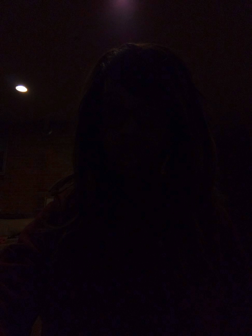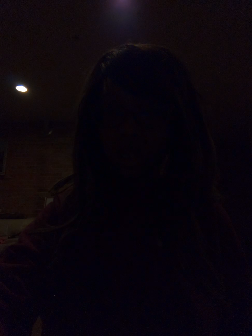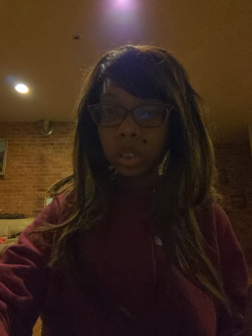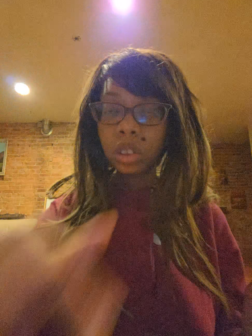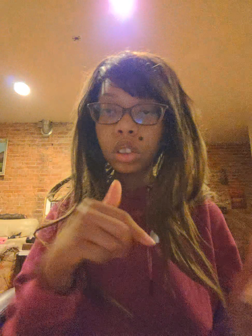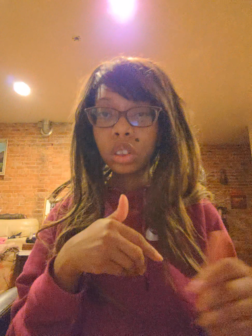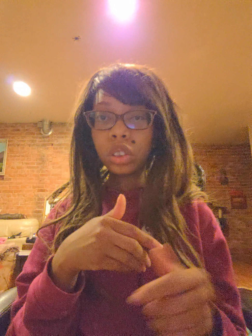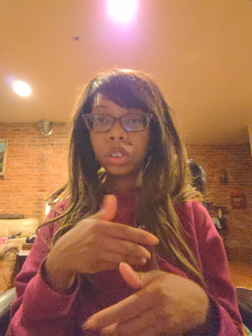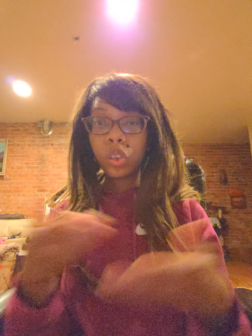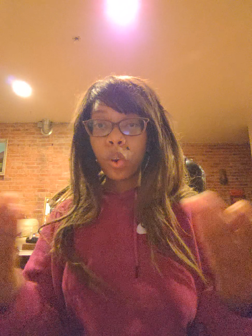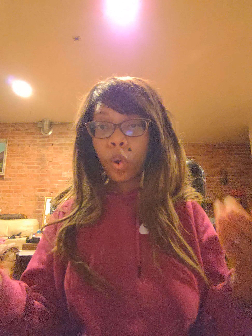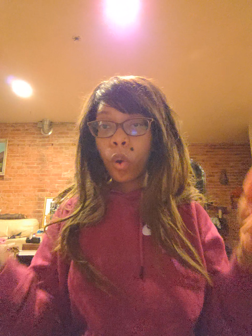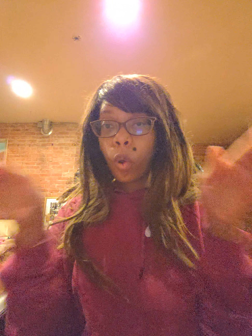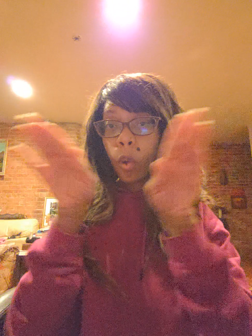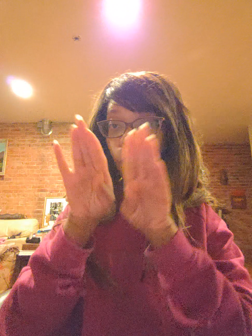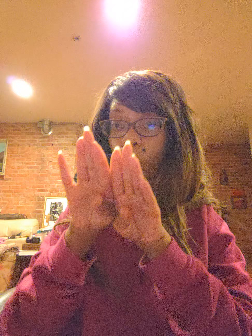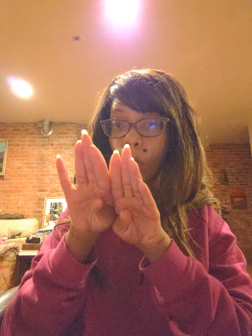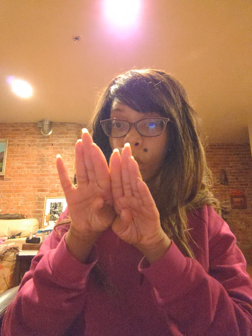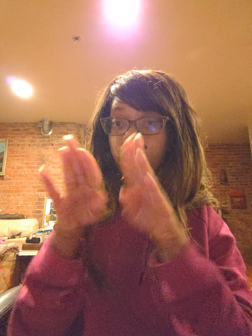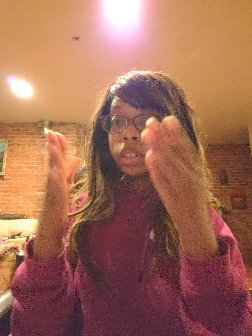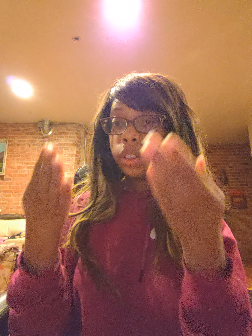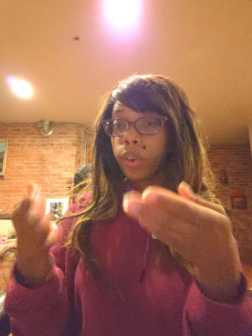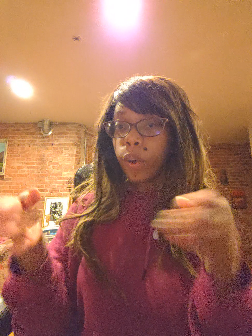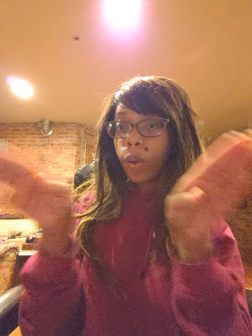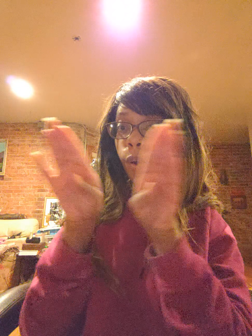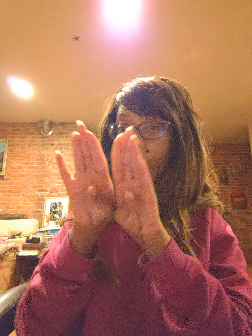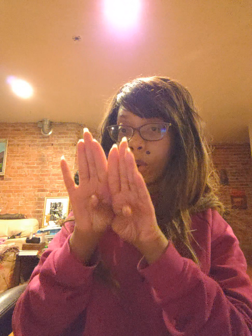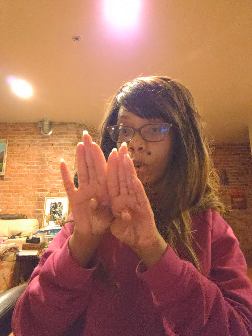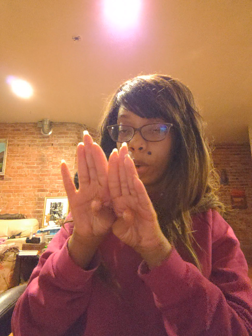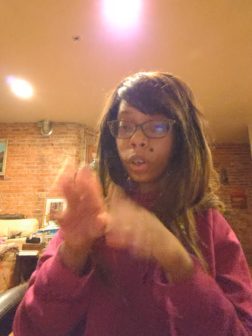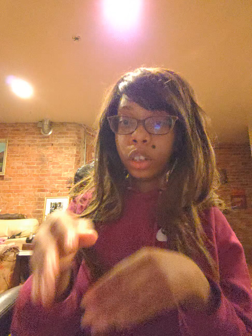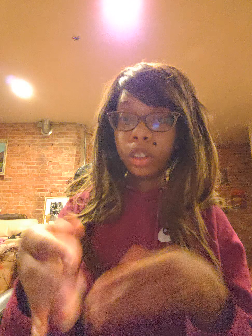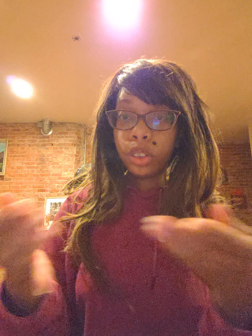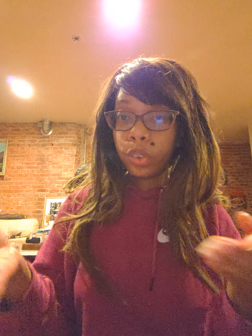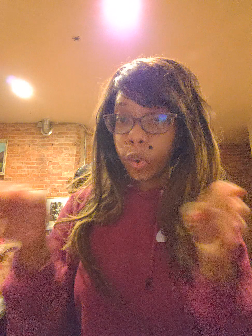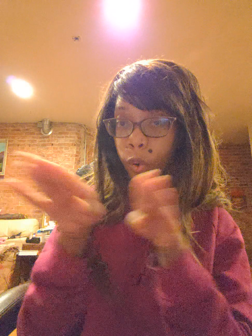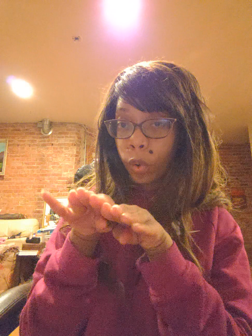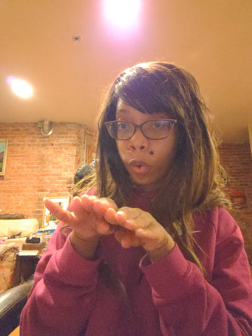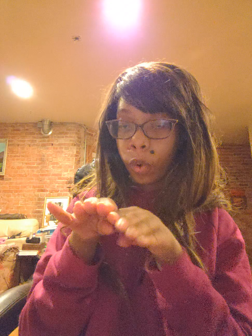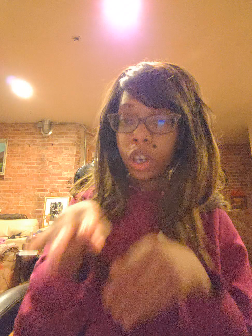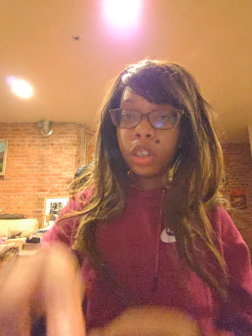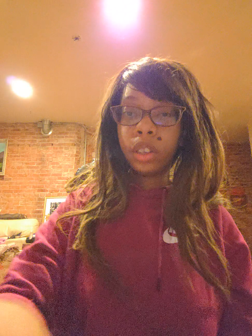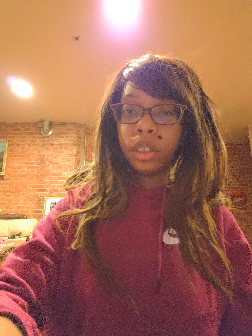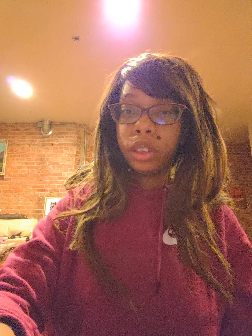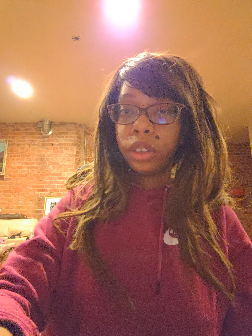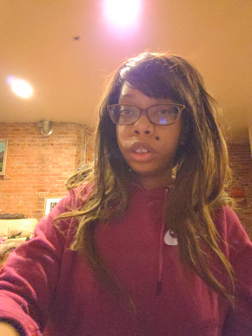close